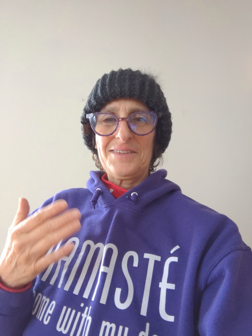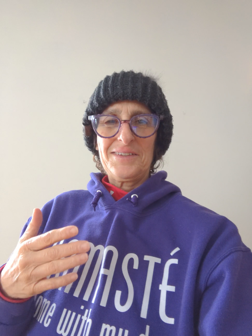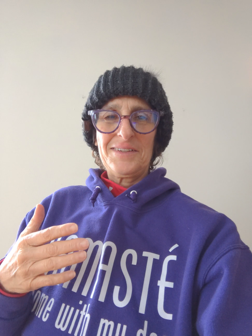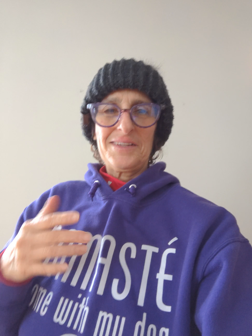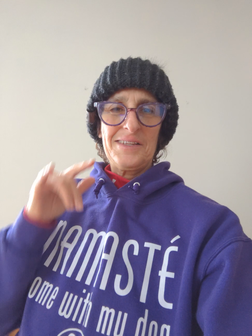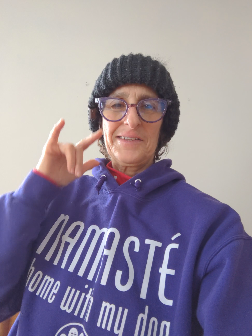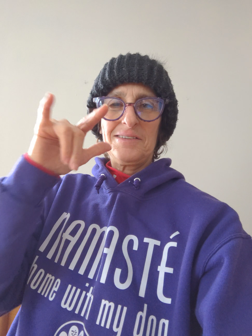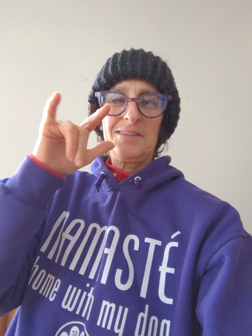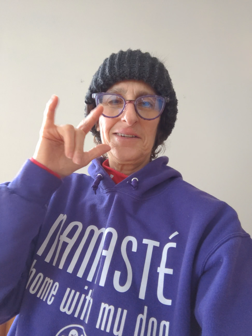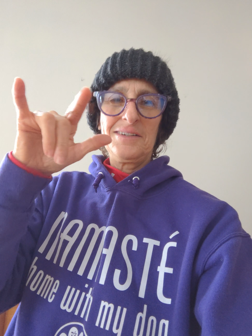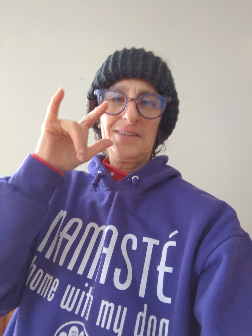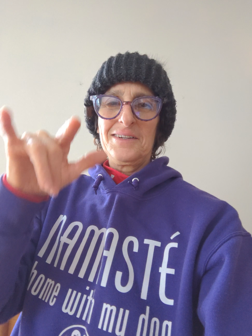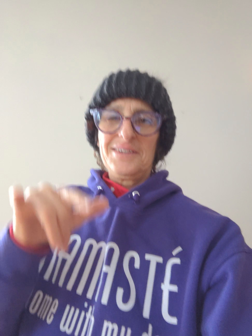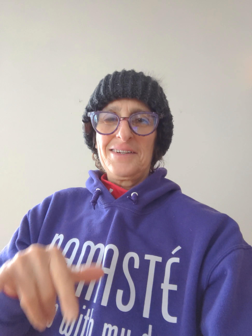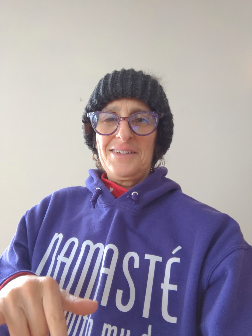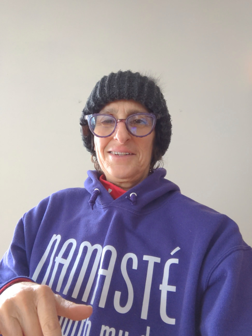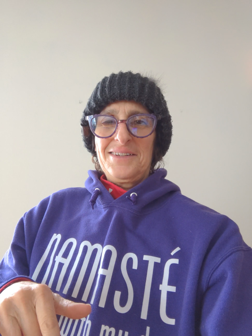airplane